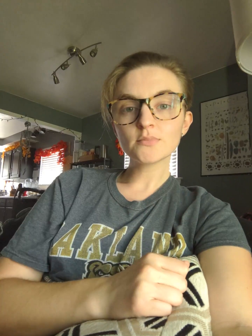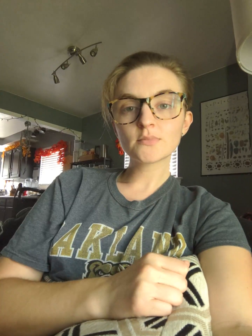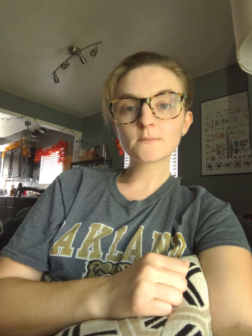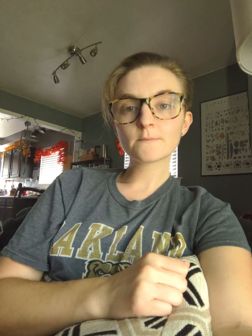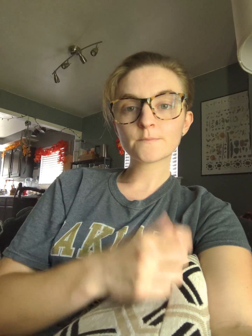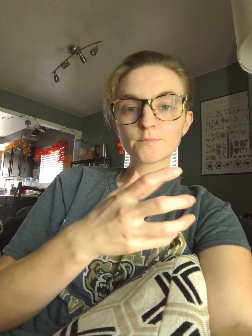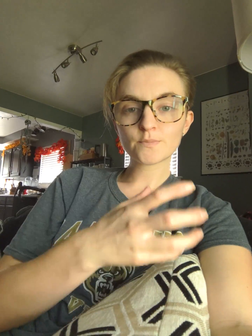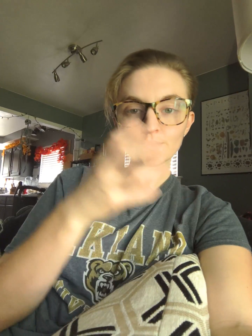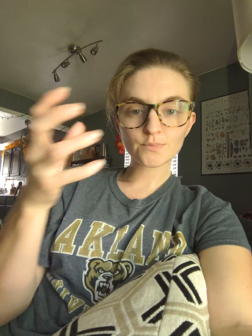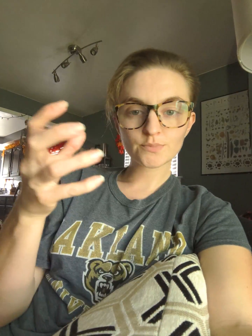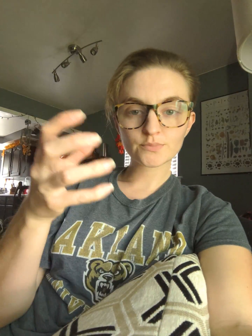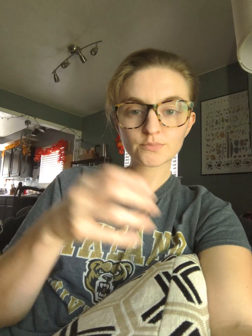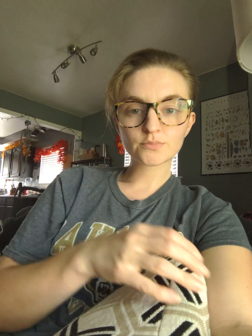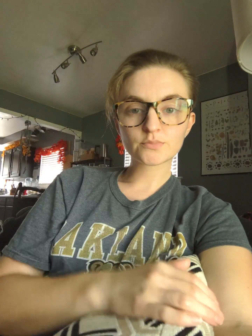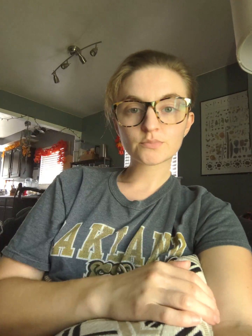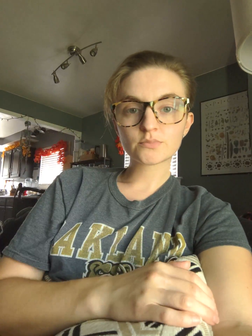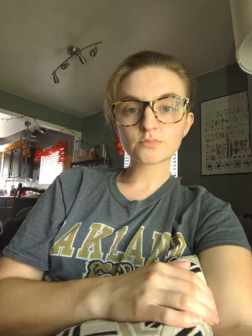much